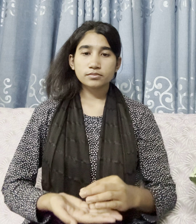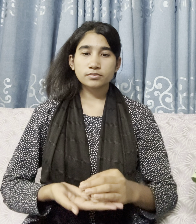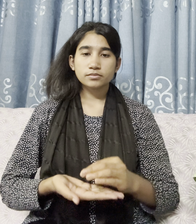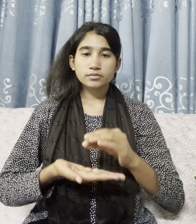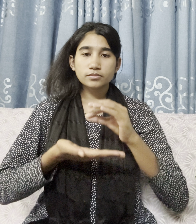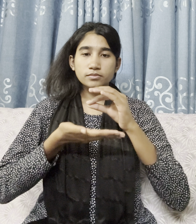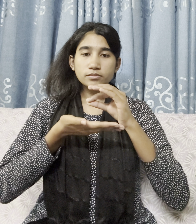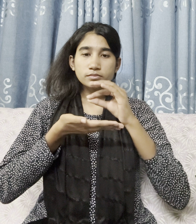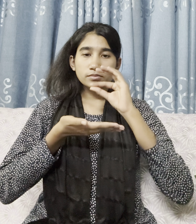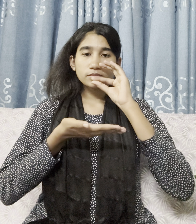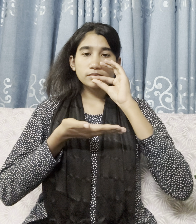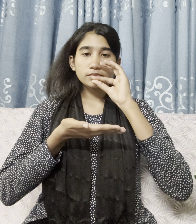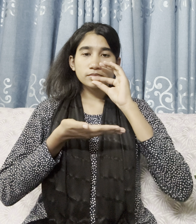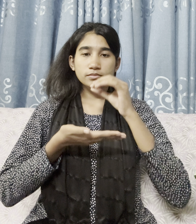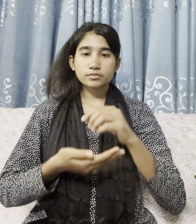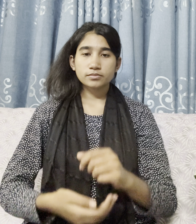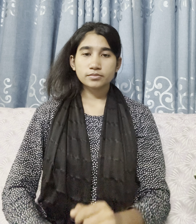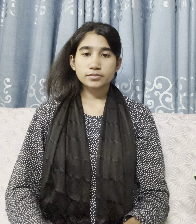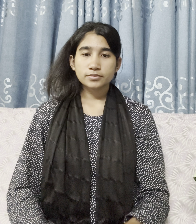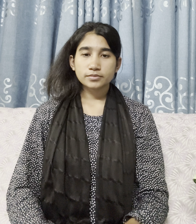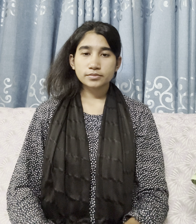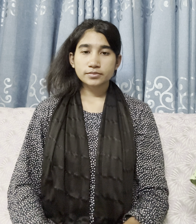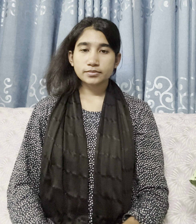চা